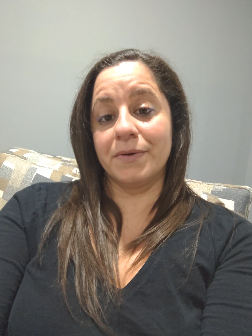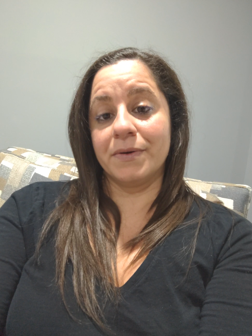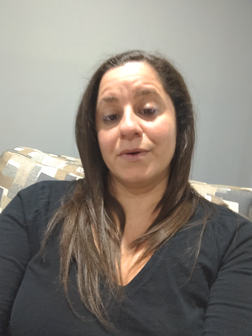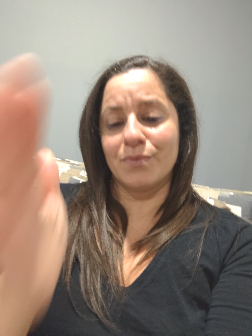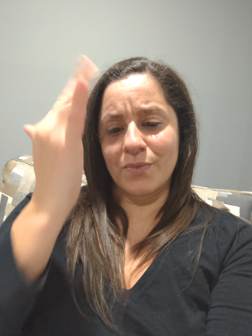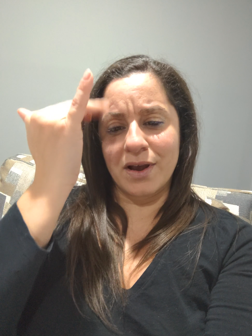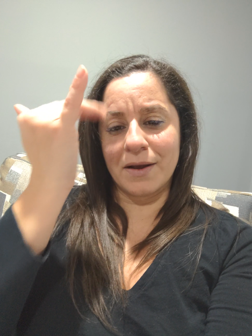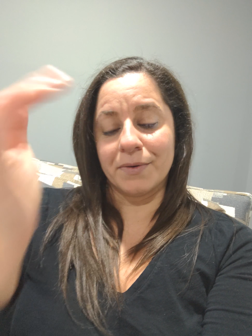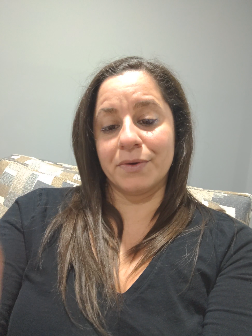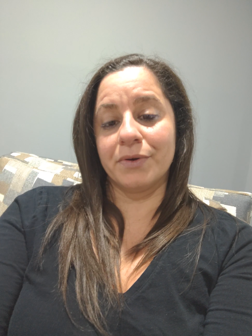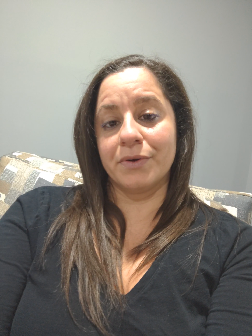why